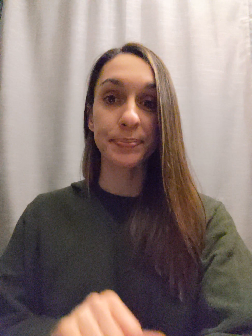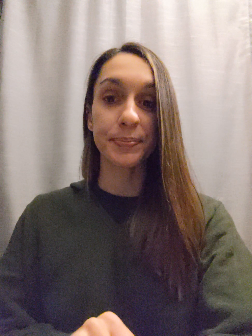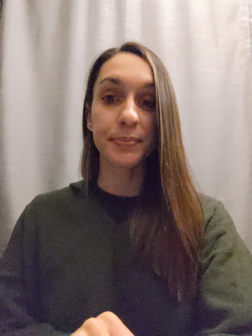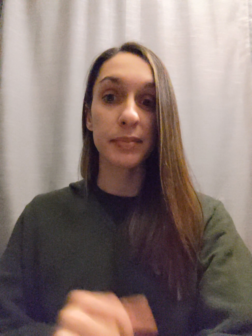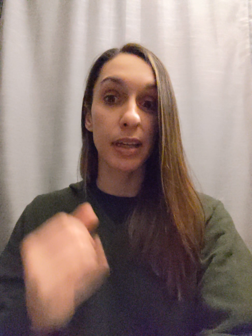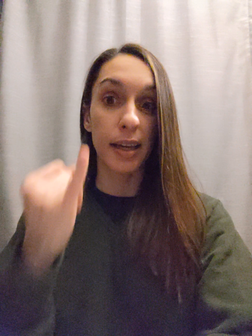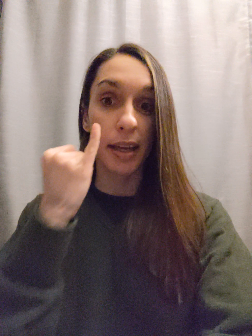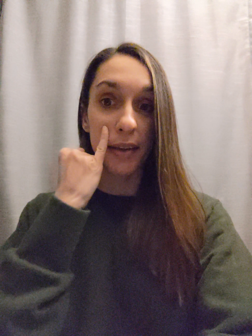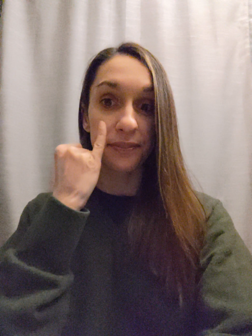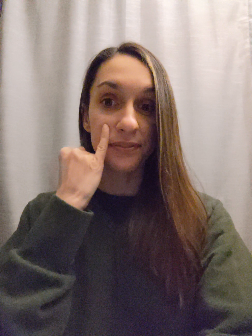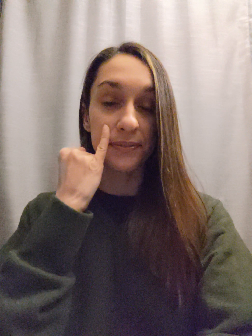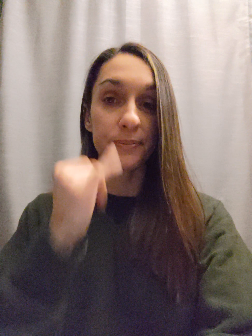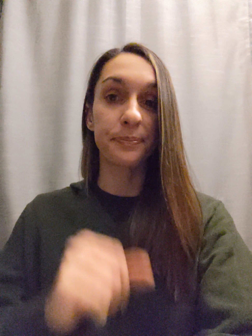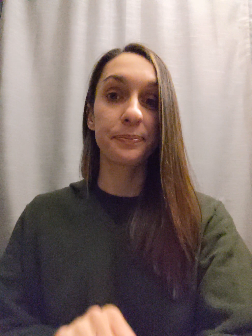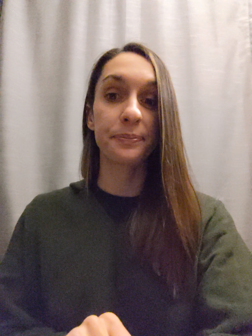if